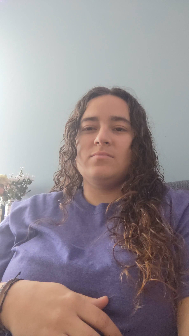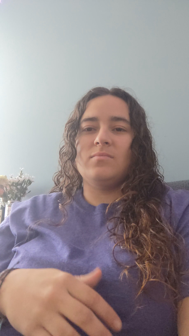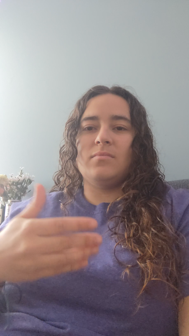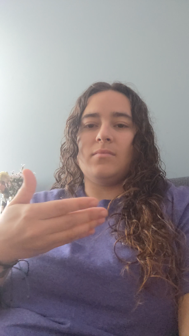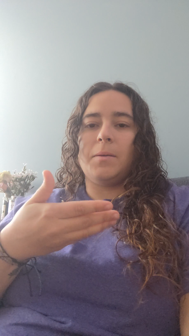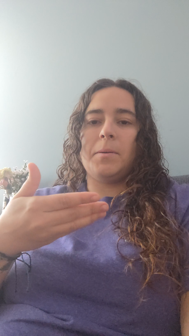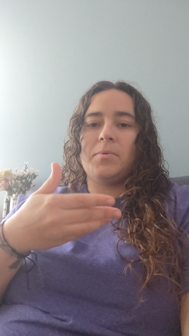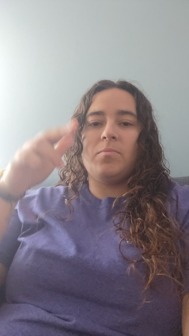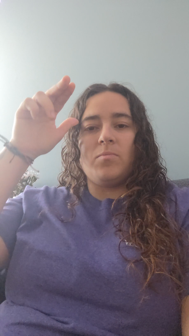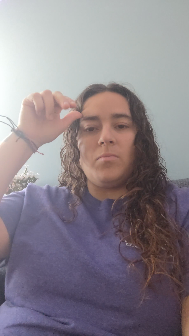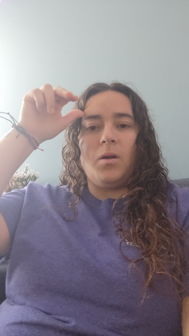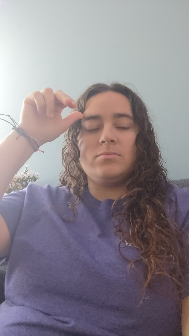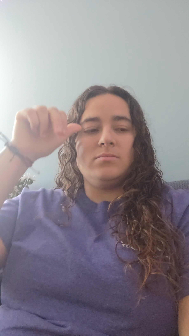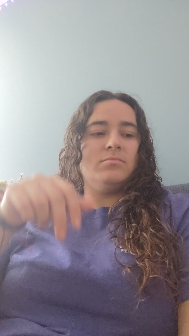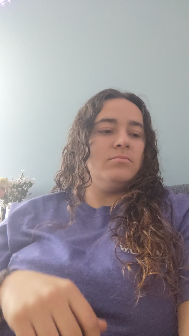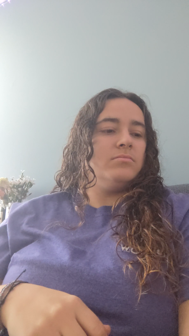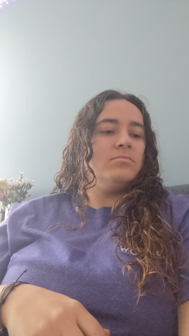pony